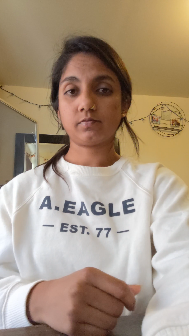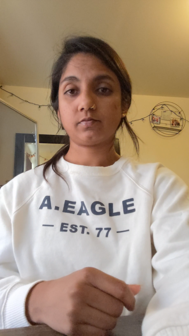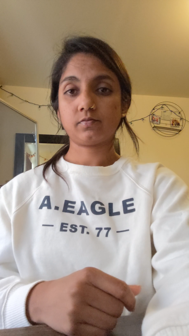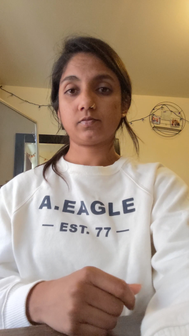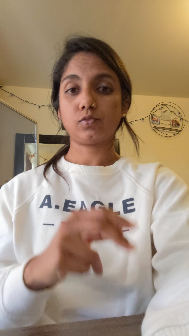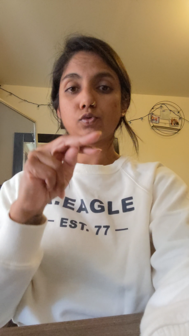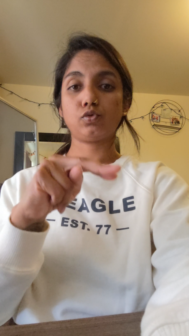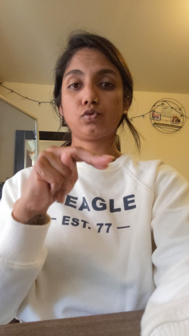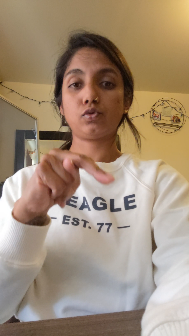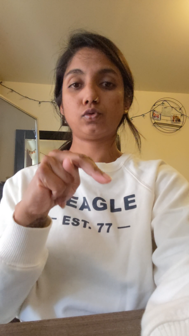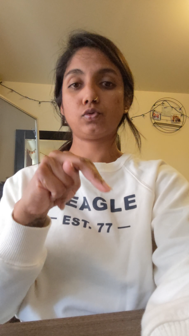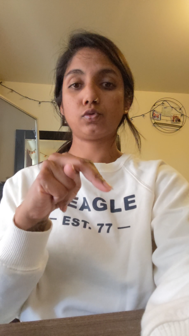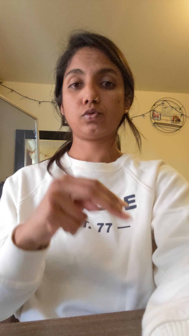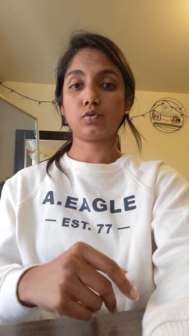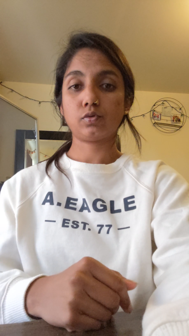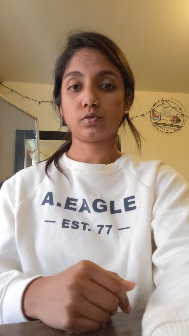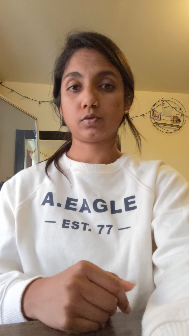nurse